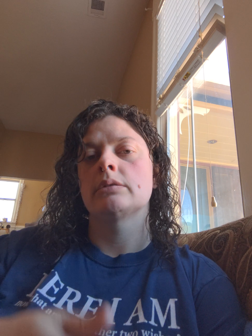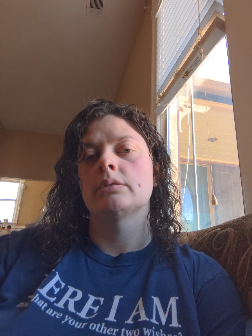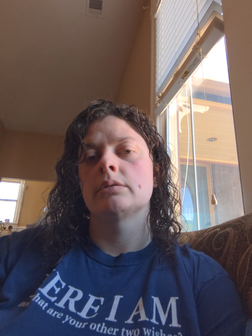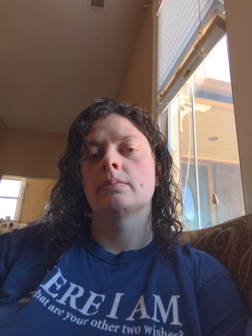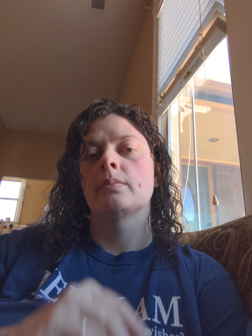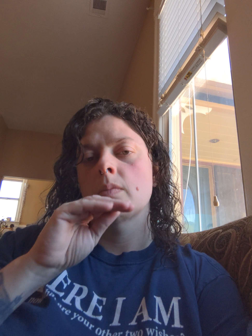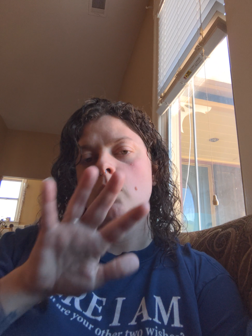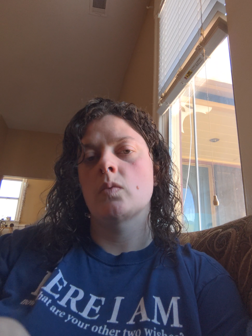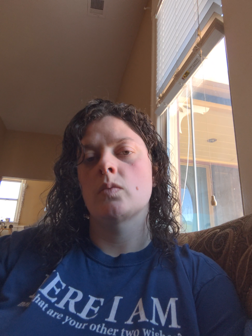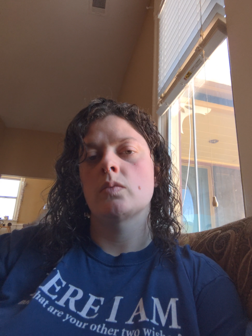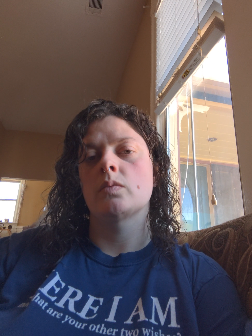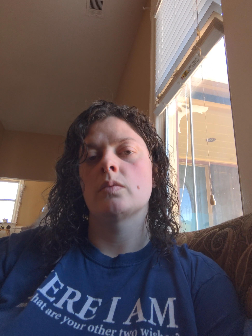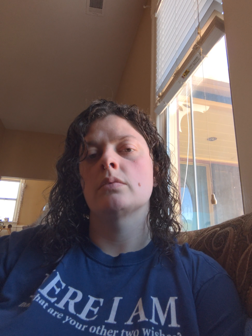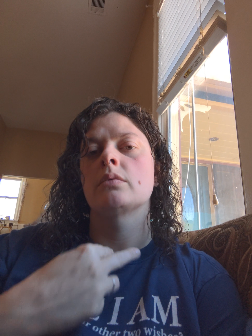blow